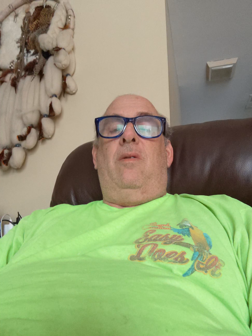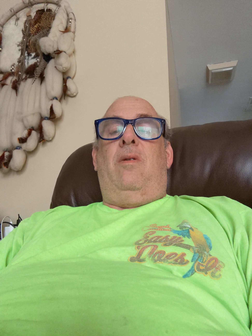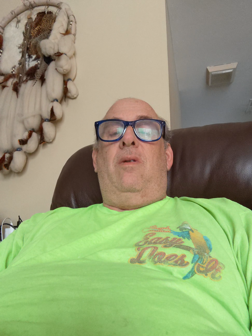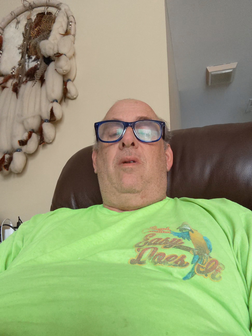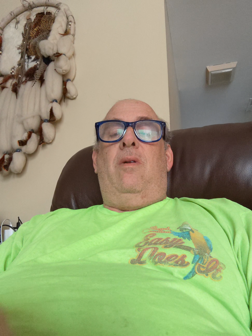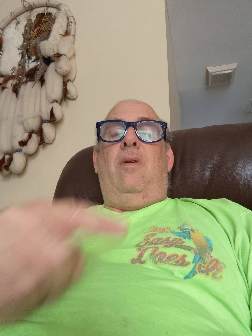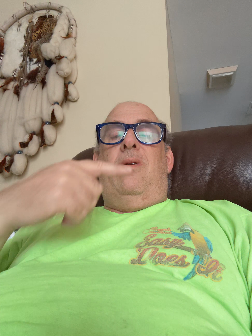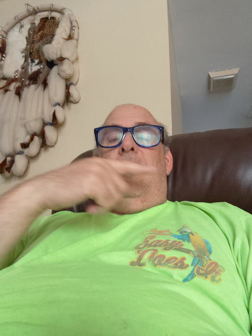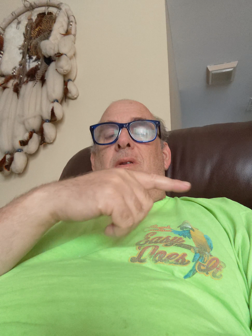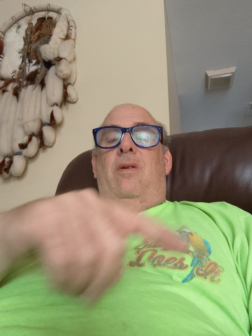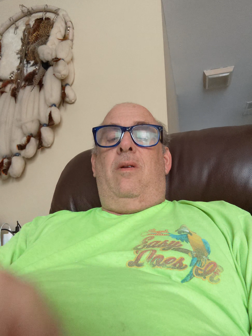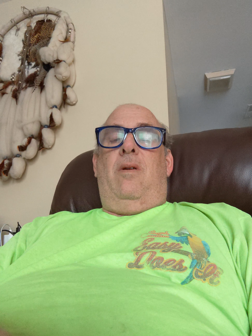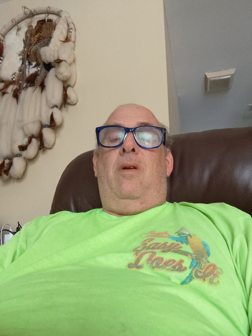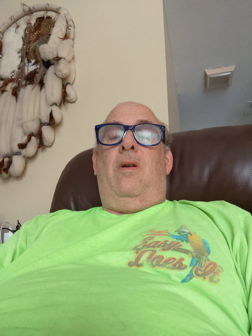he/she/it